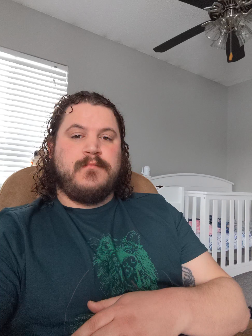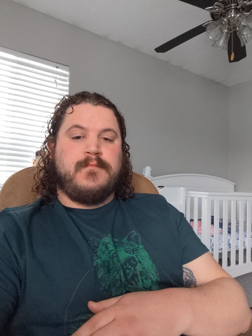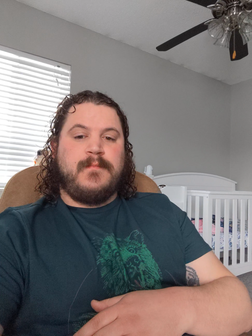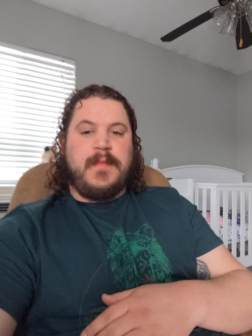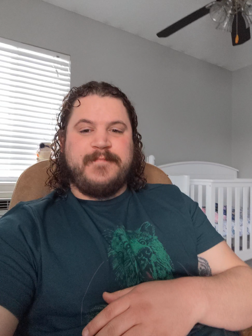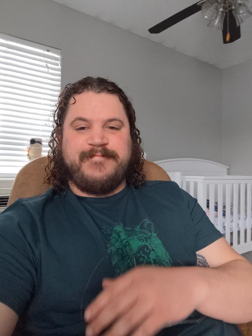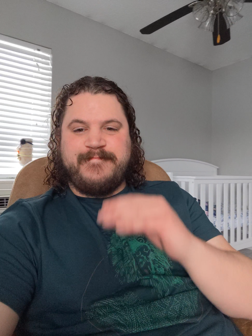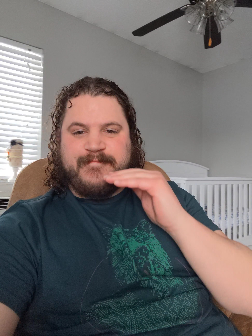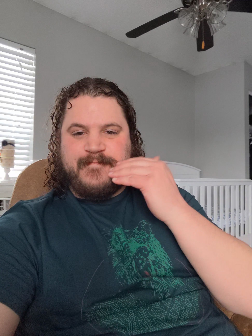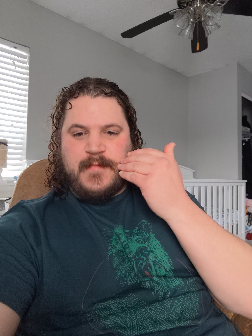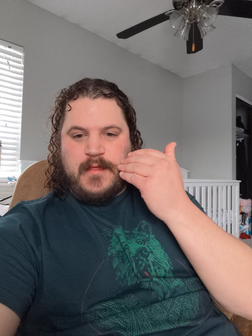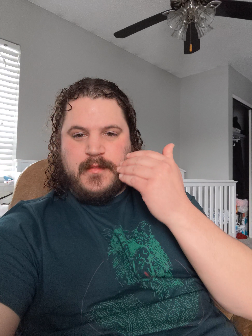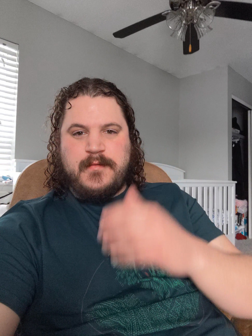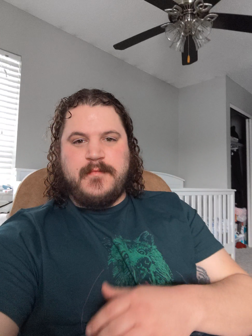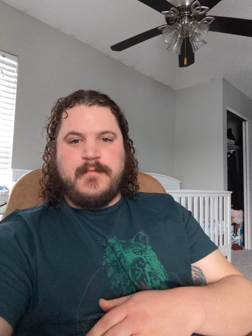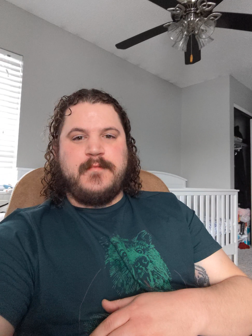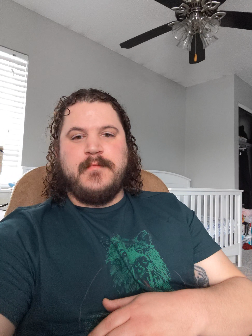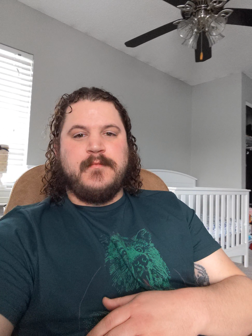smile